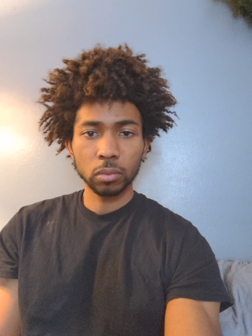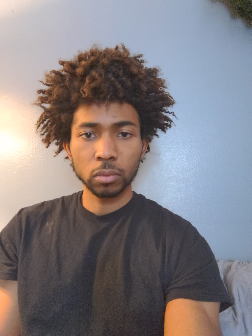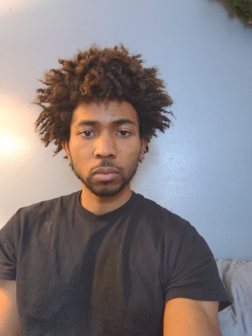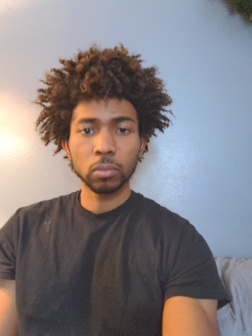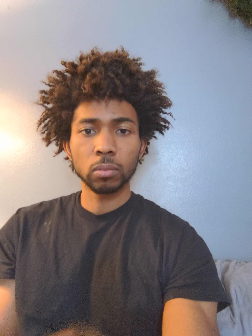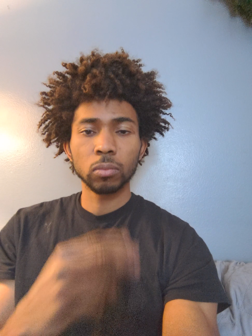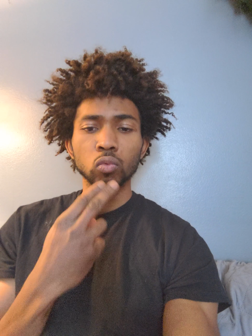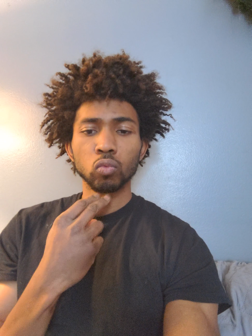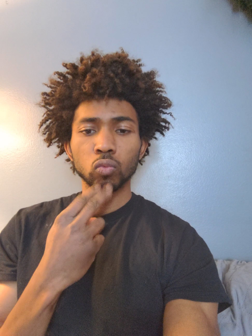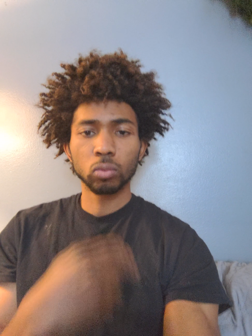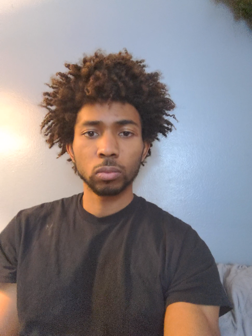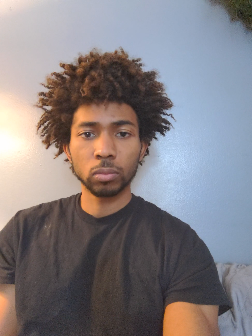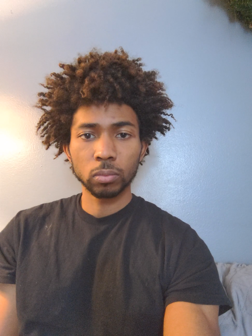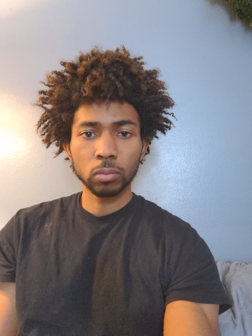cute